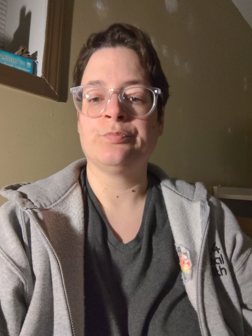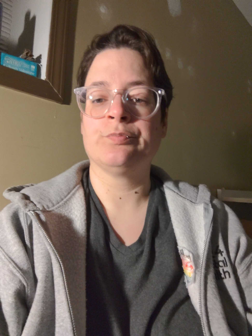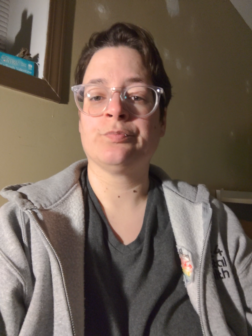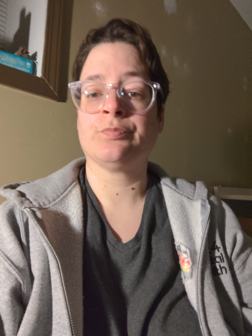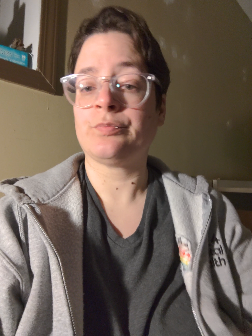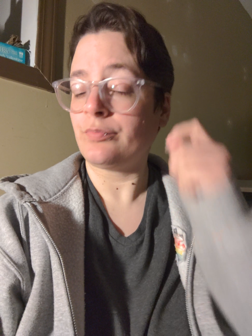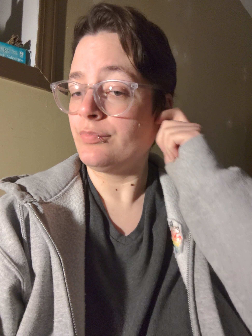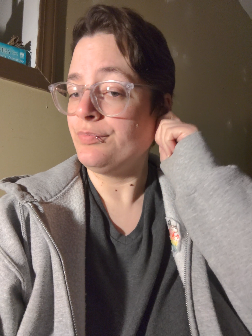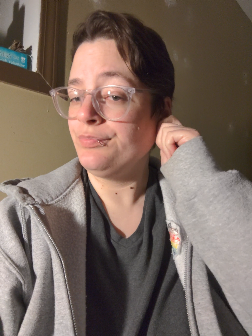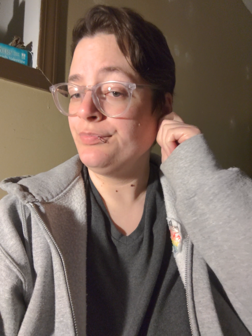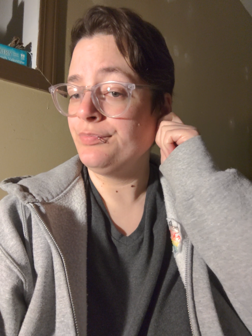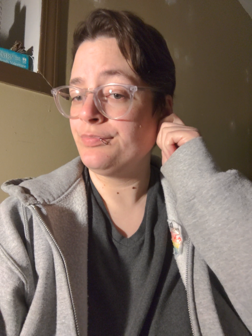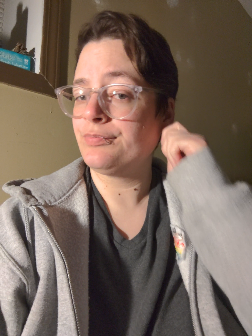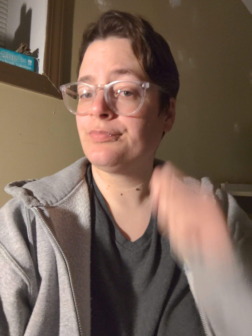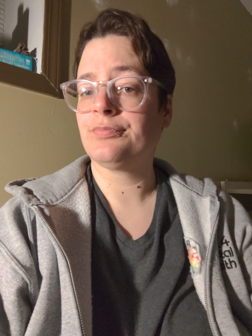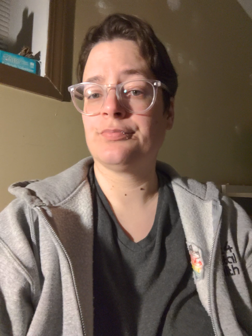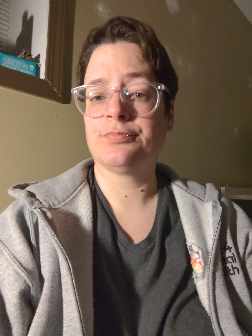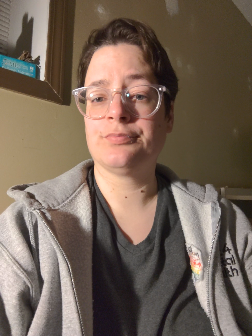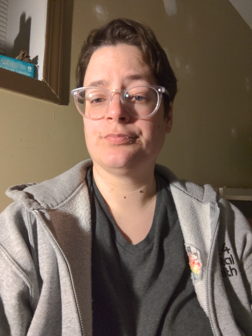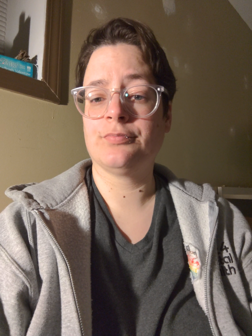ear